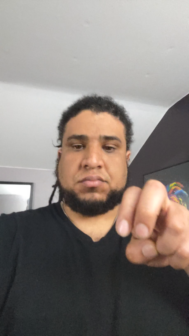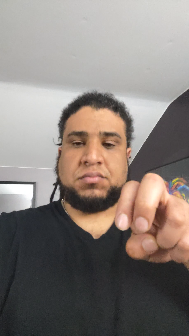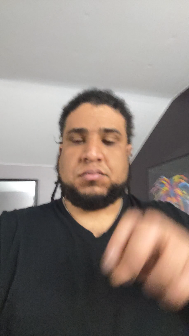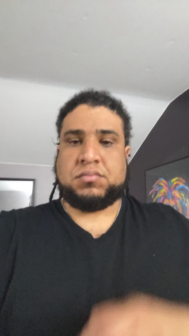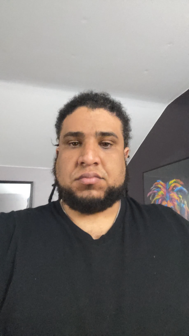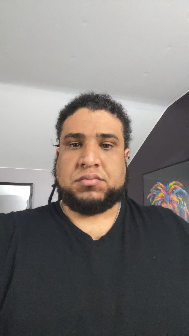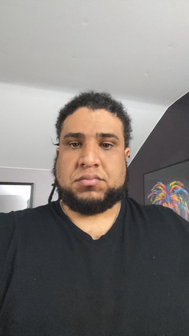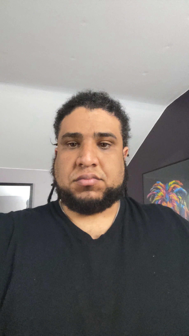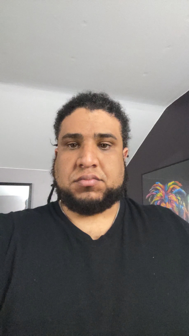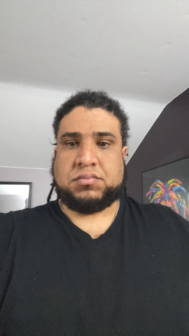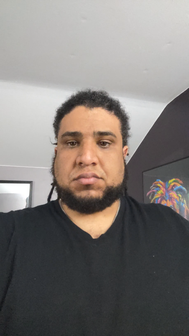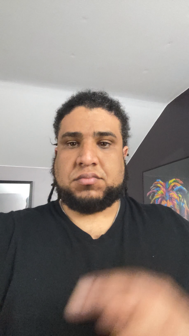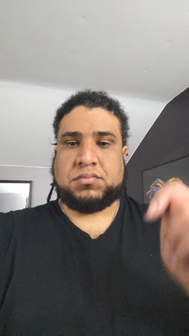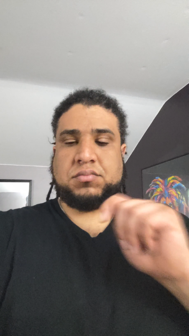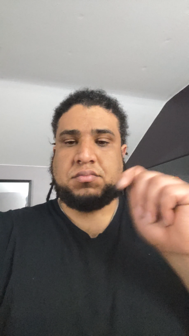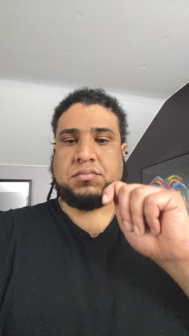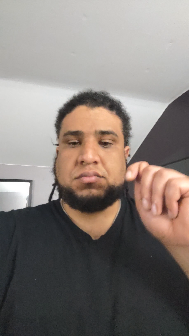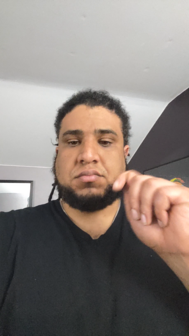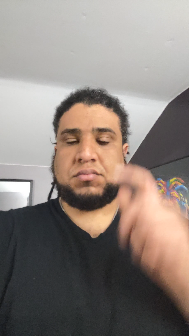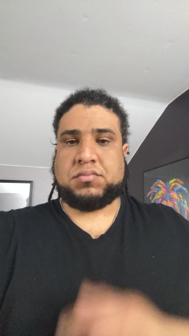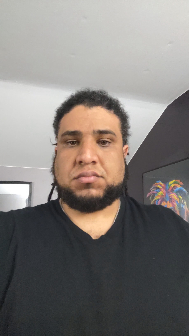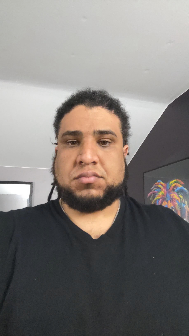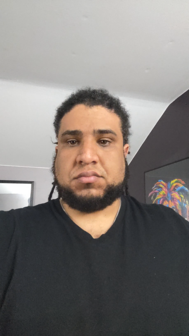bathroom